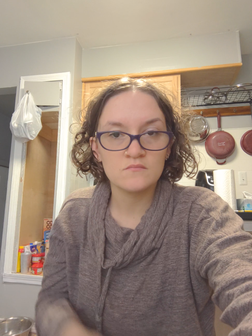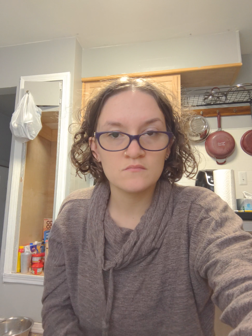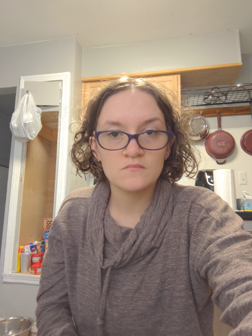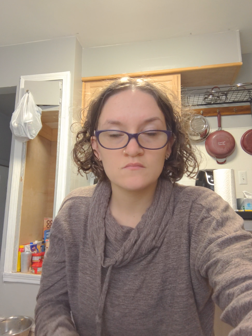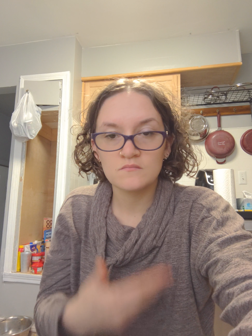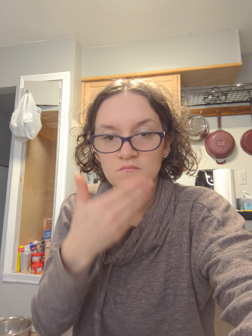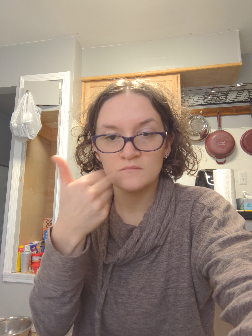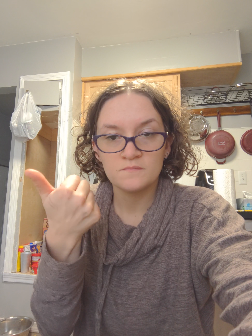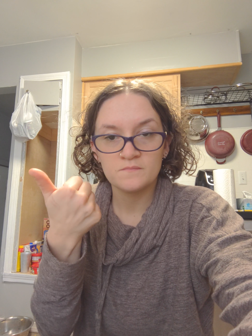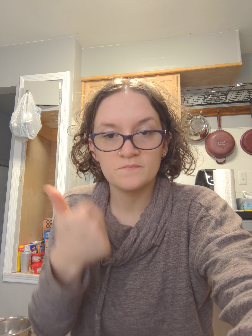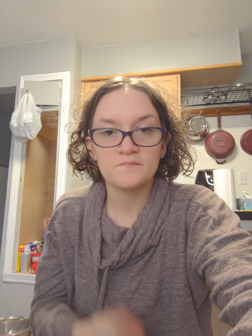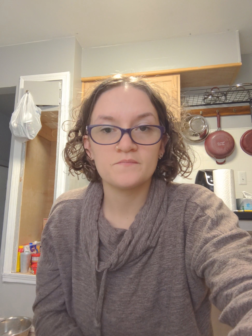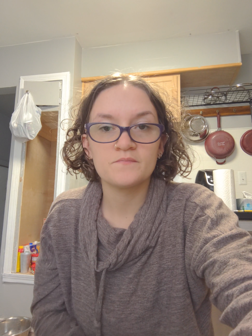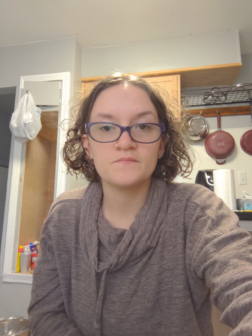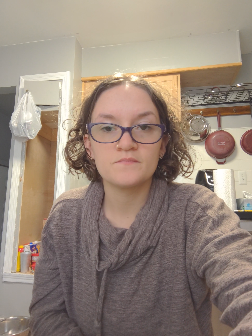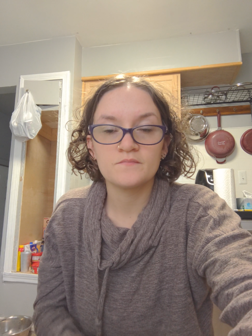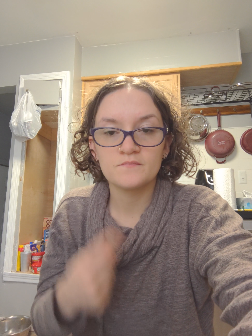better